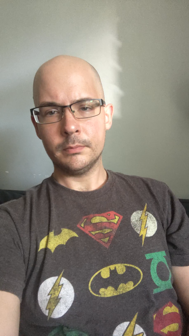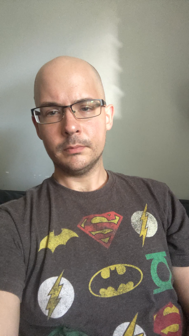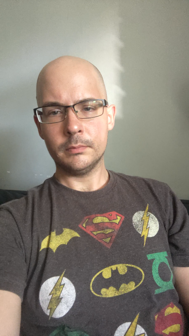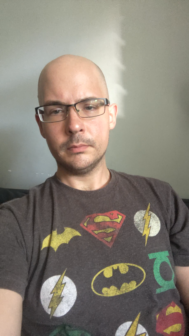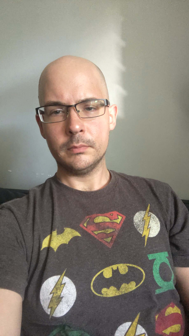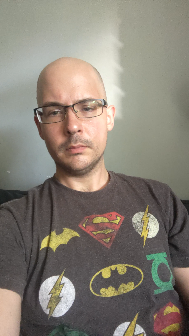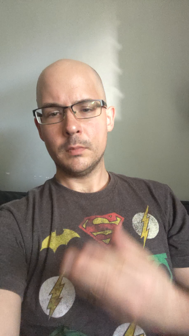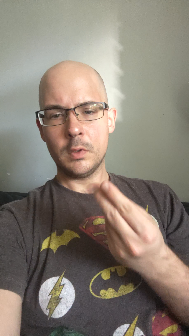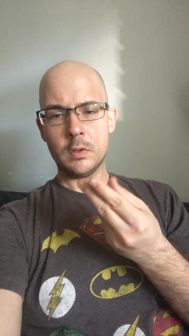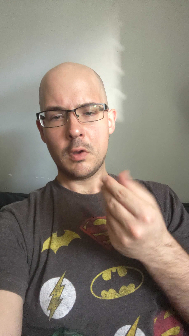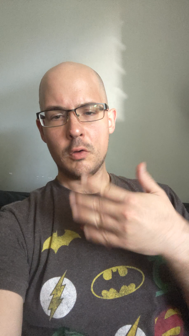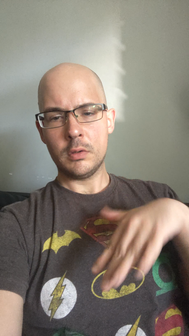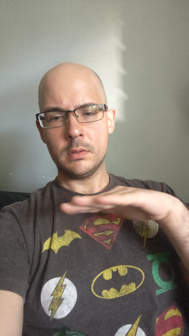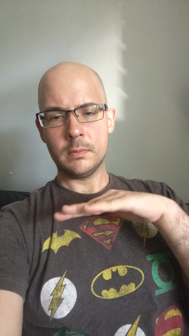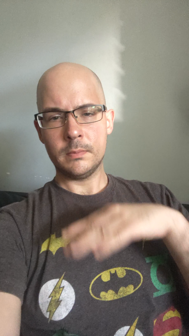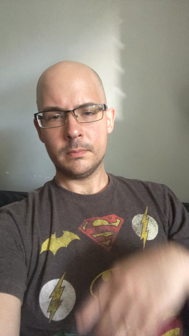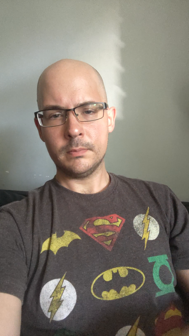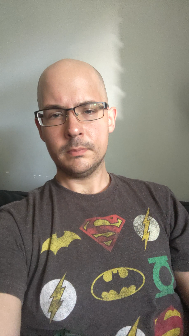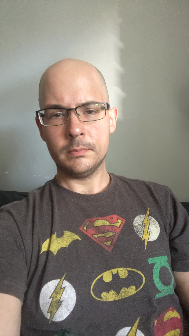garden